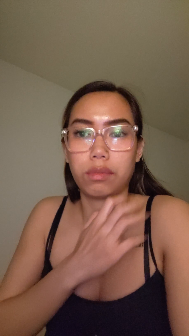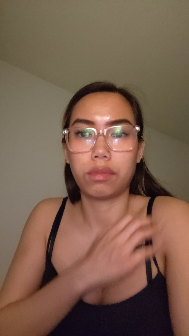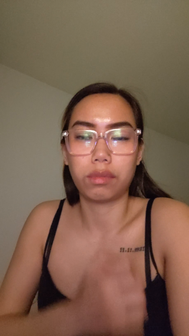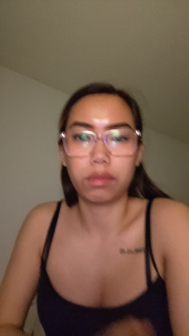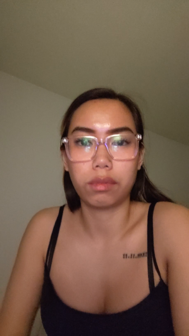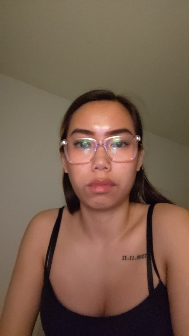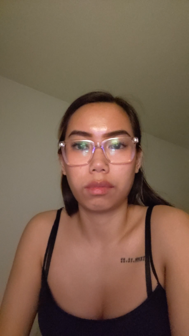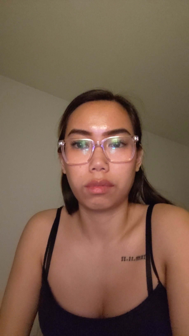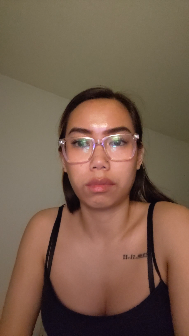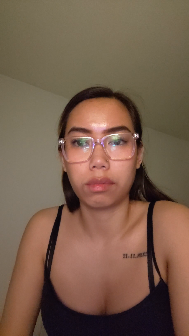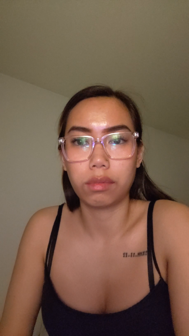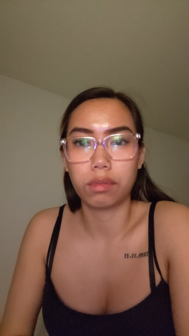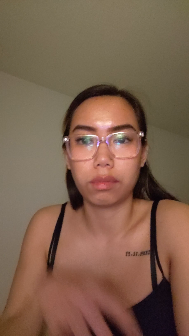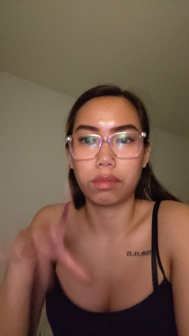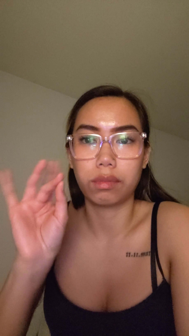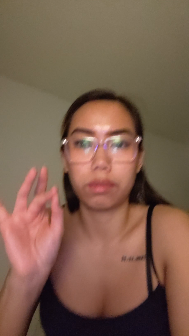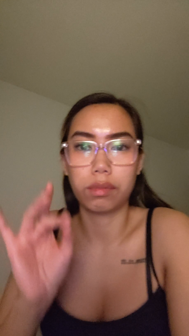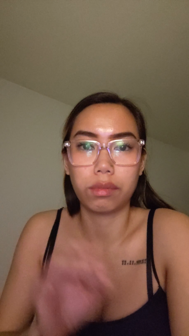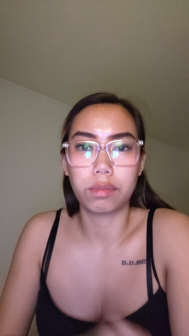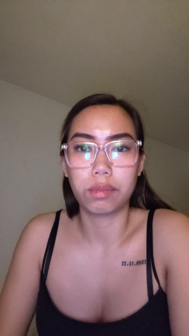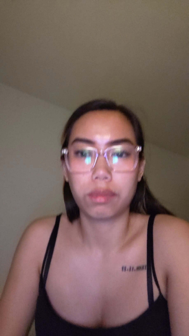pick